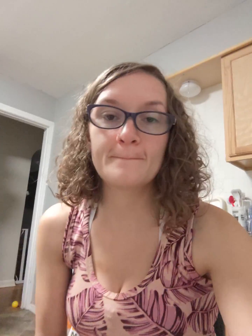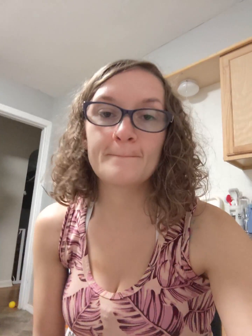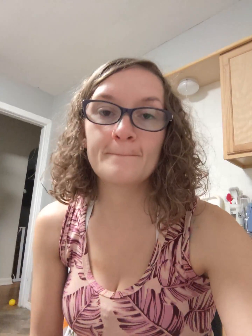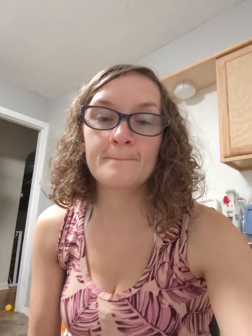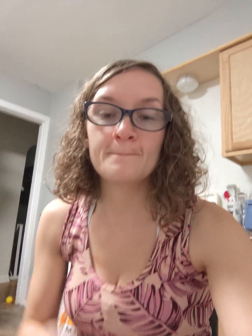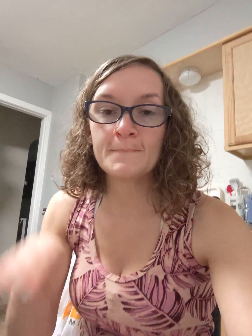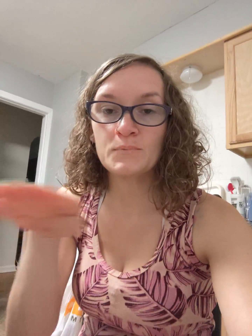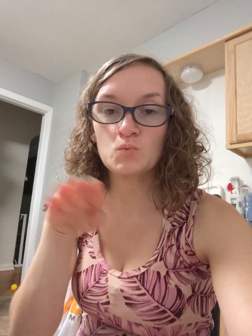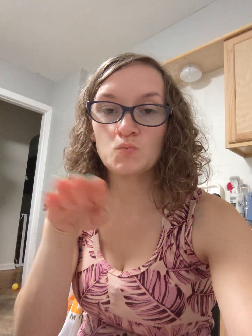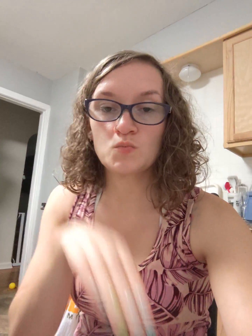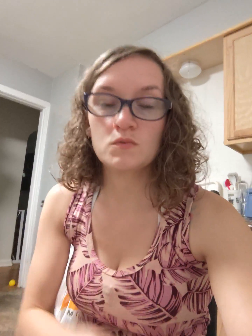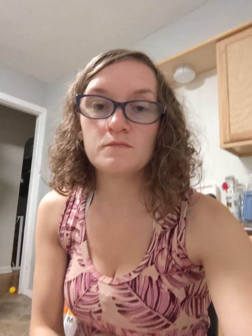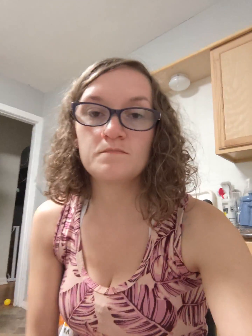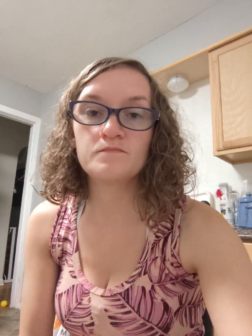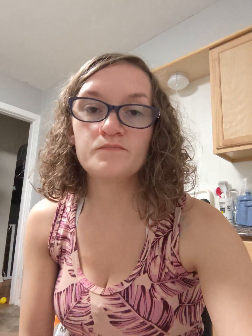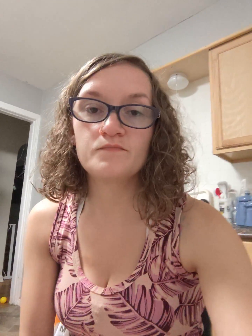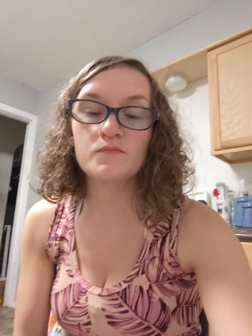boots